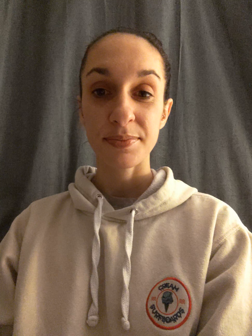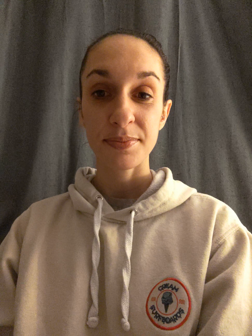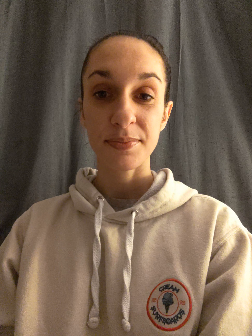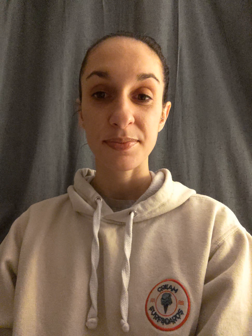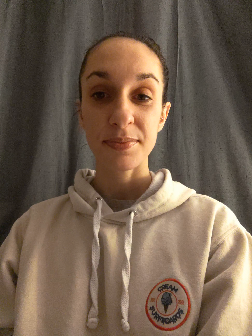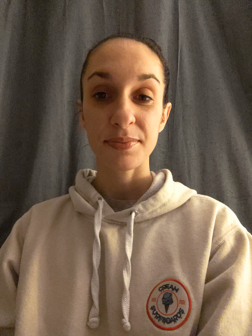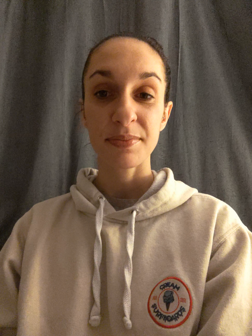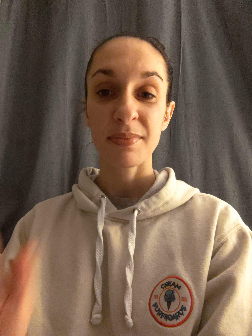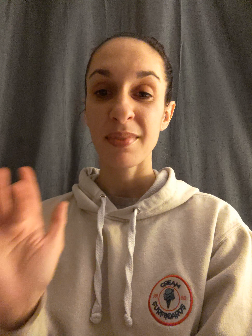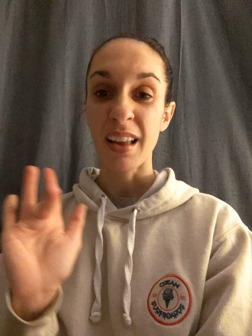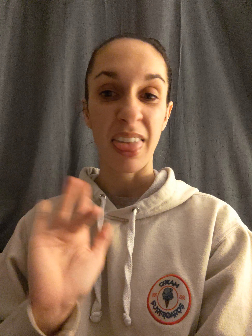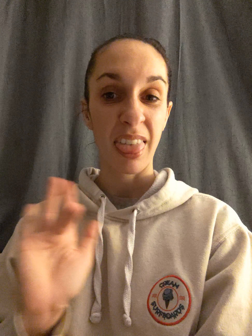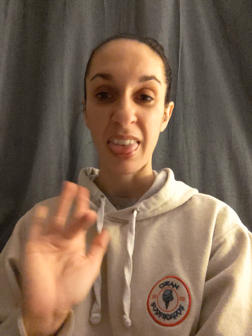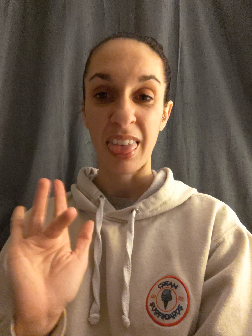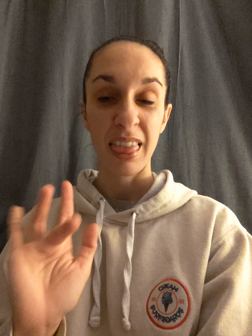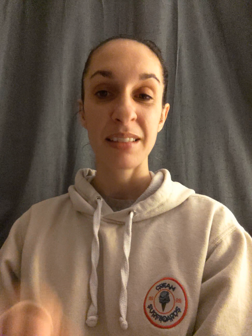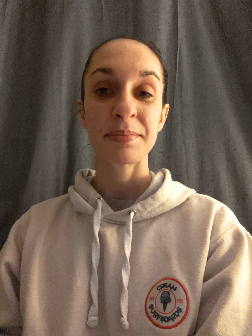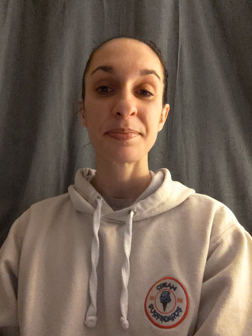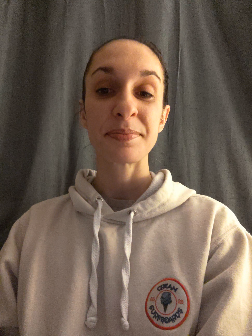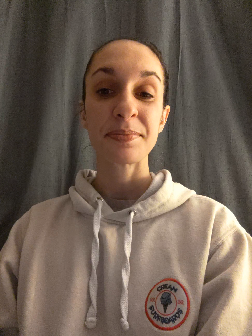yucky